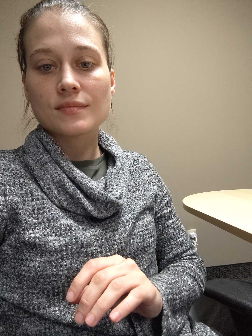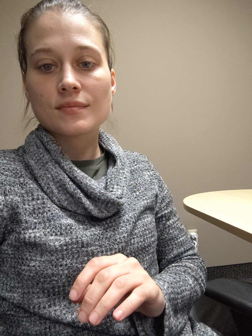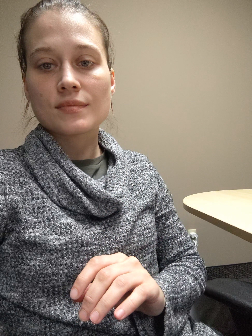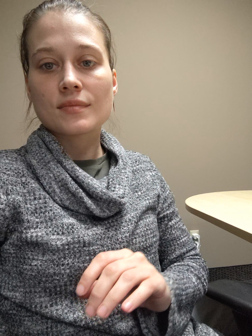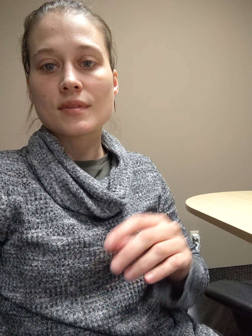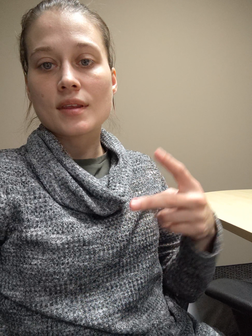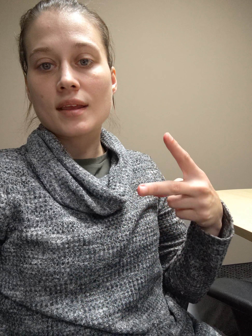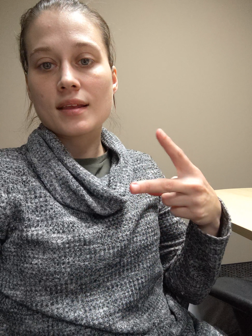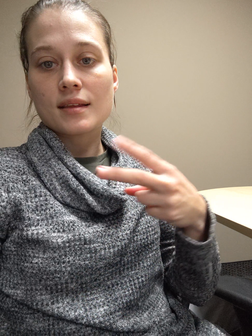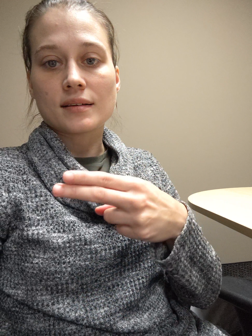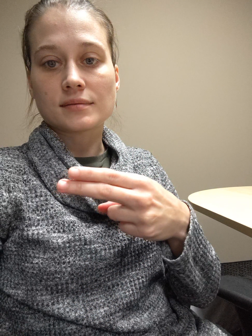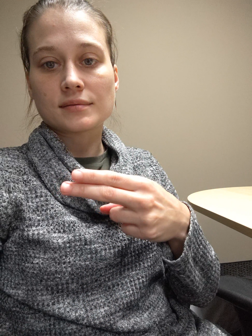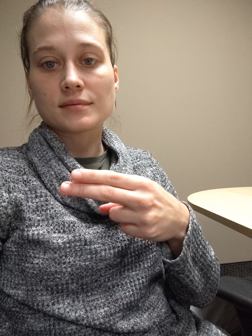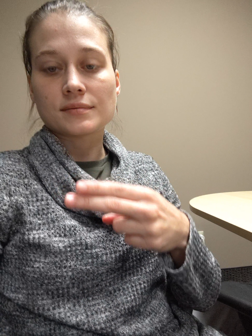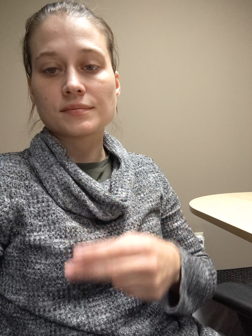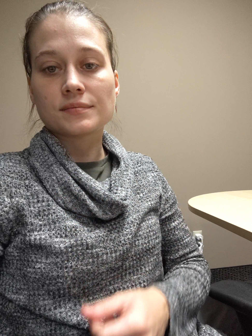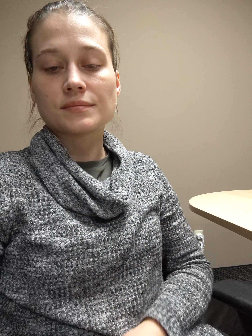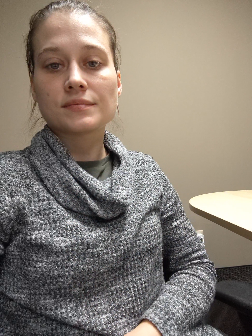cut